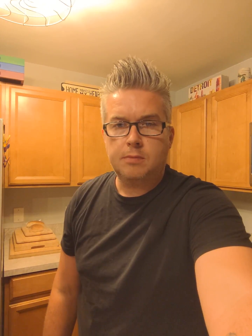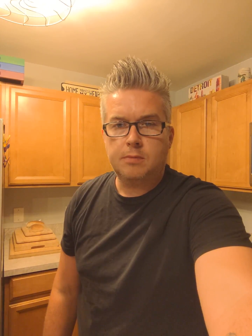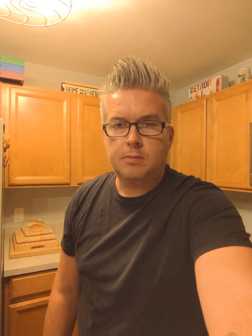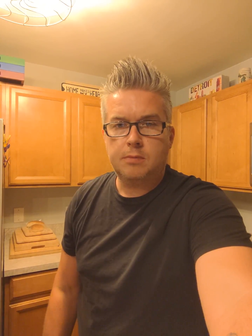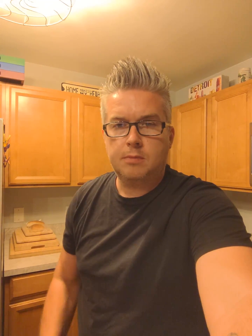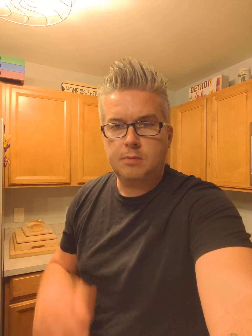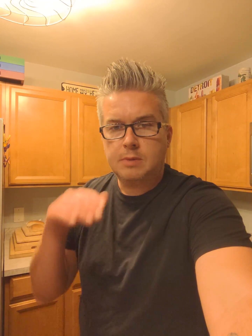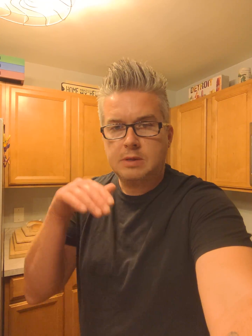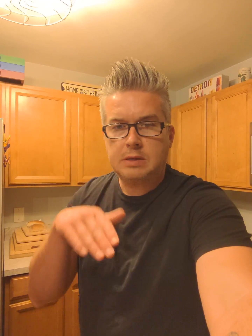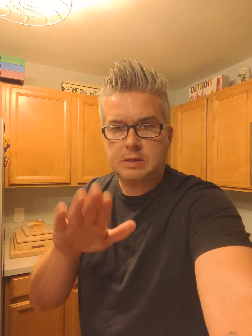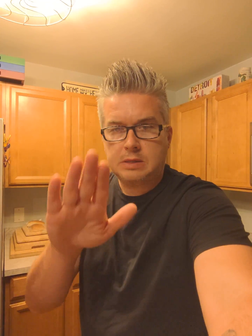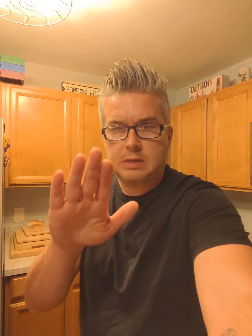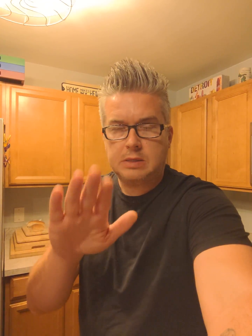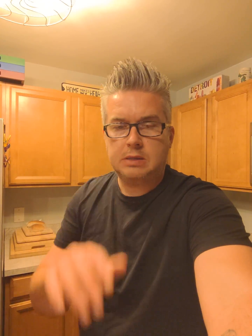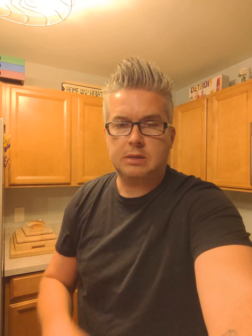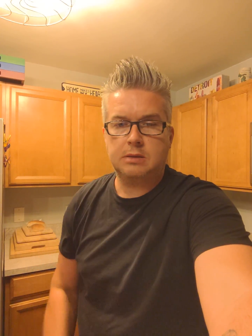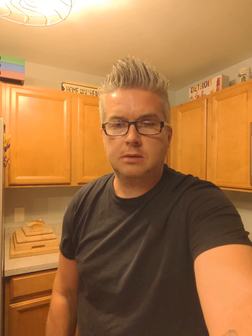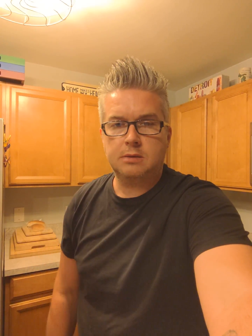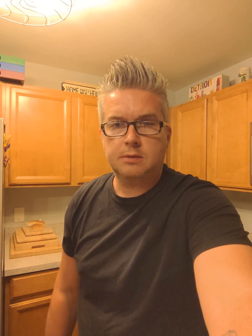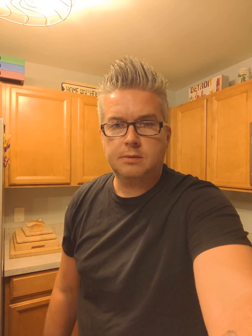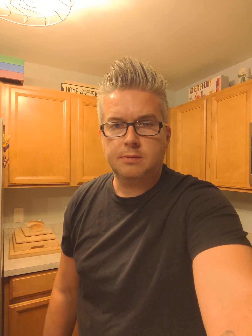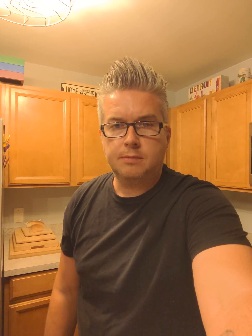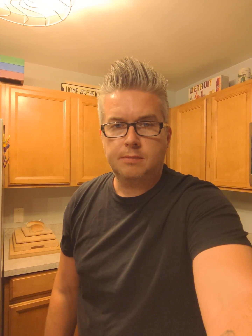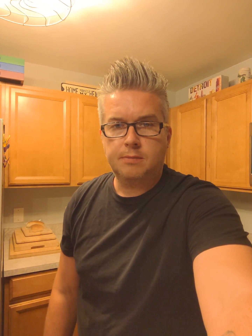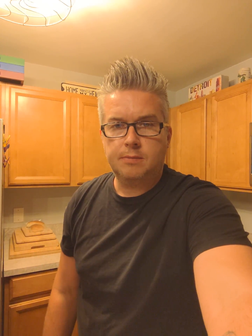enter